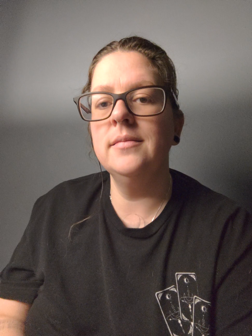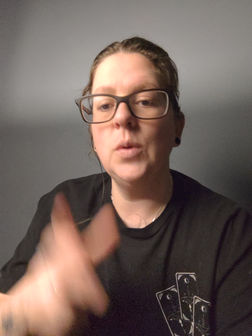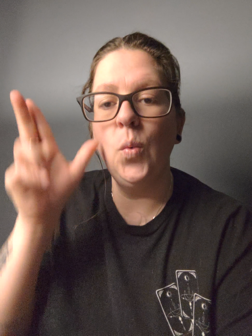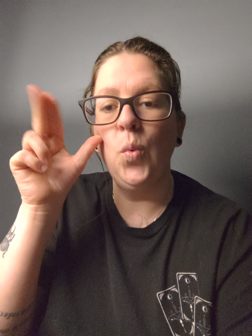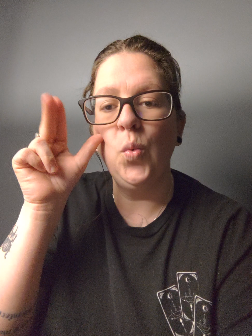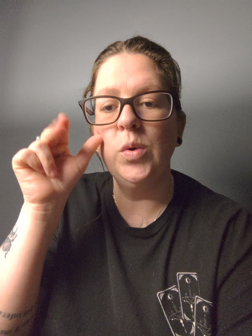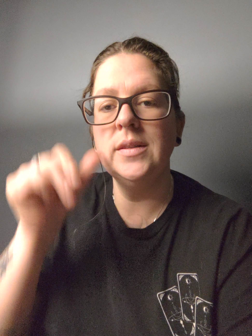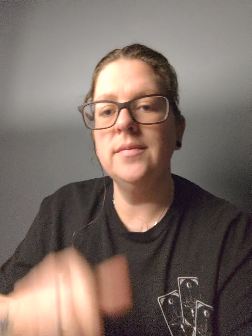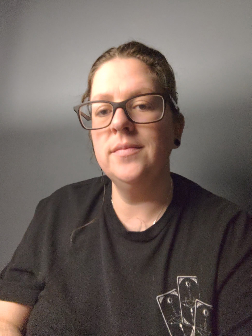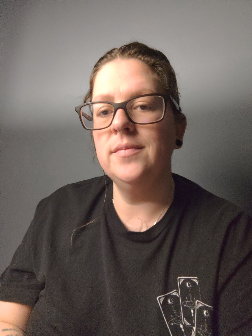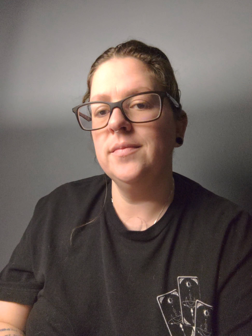horse